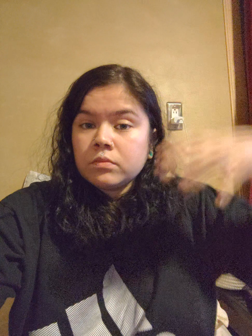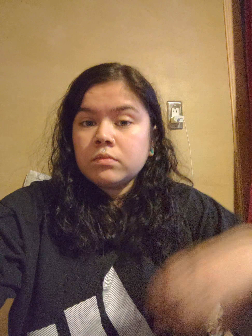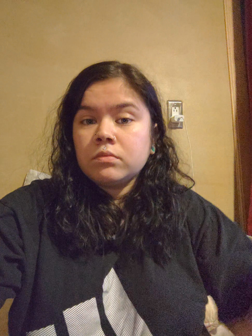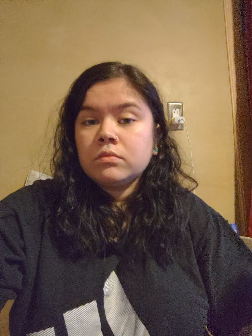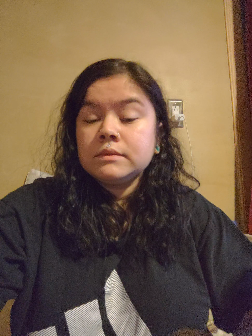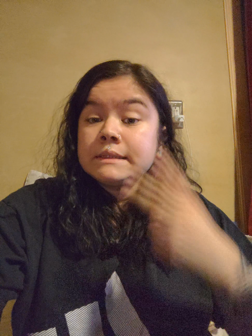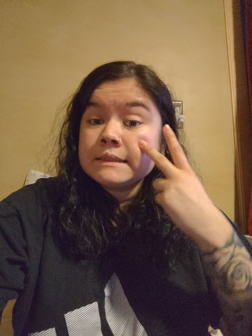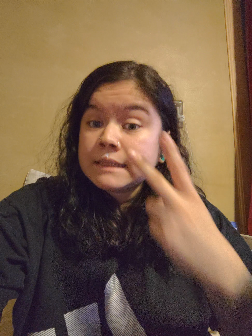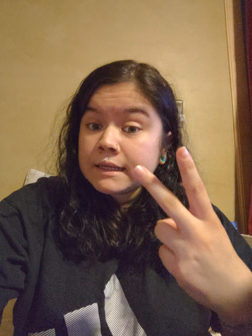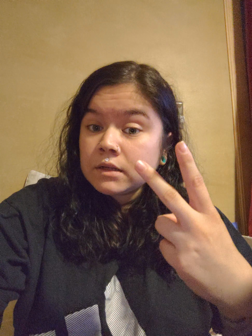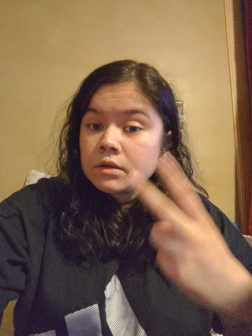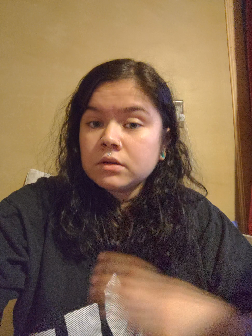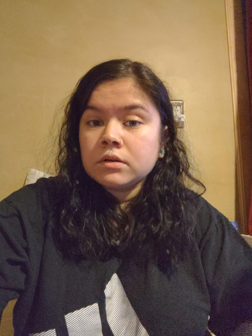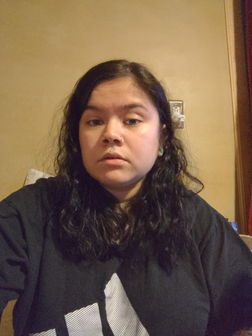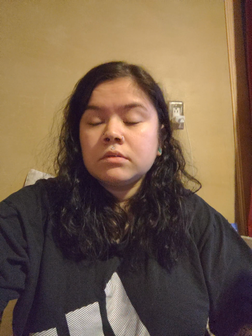see